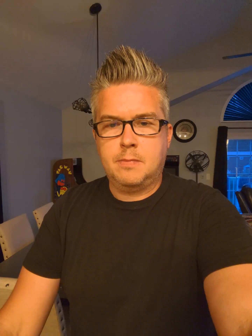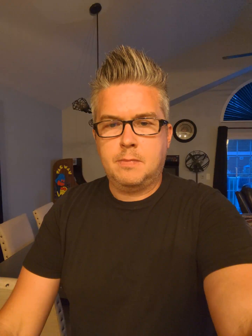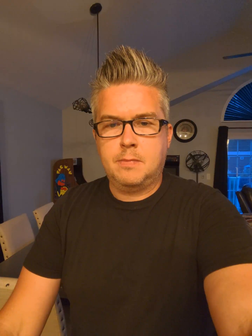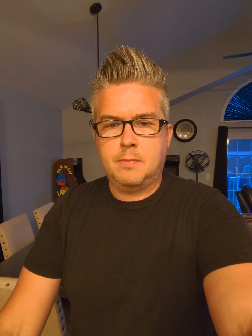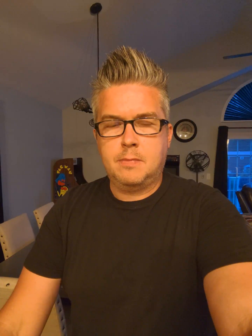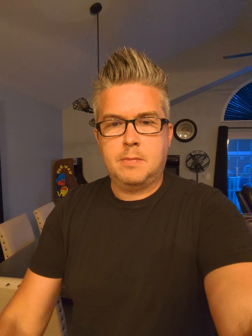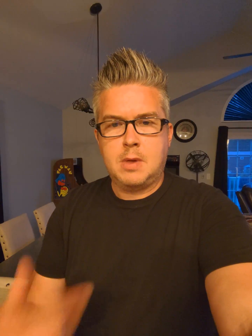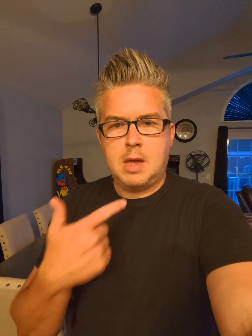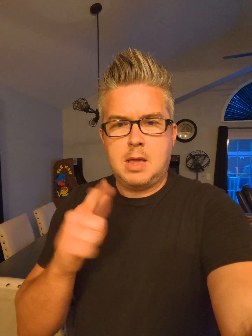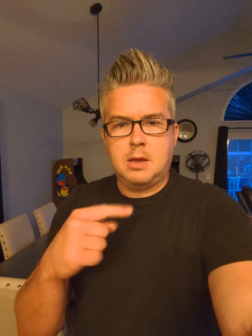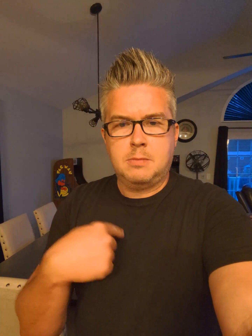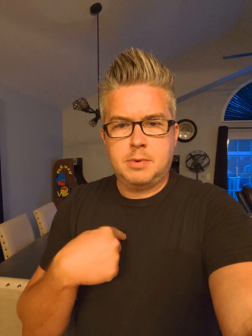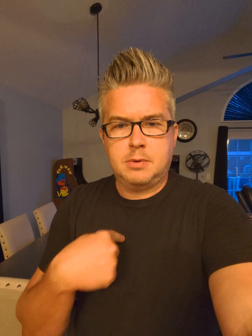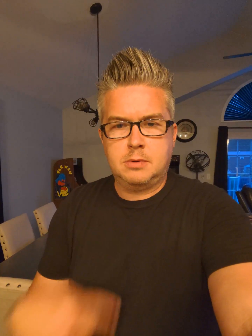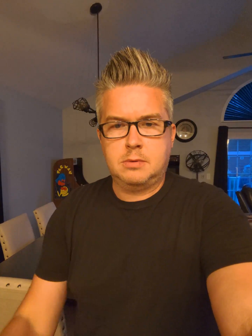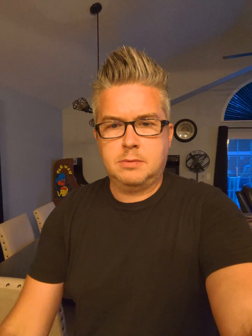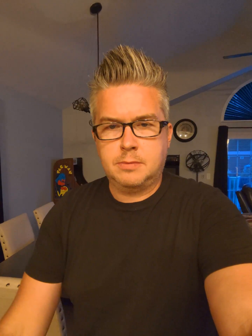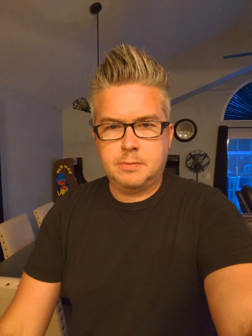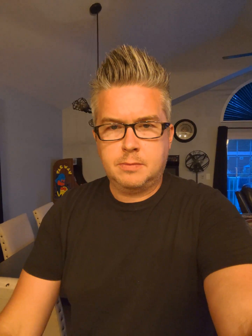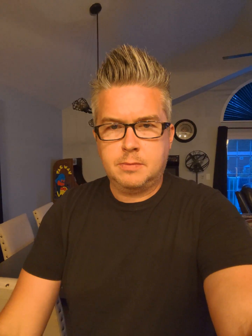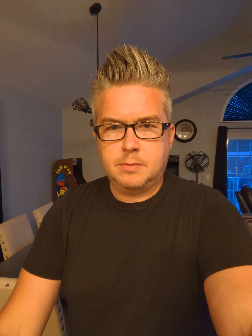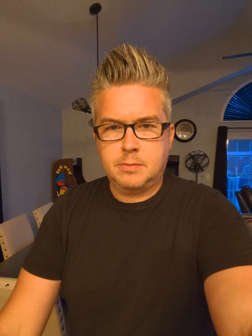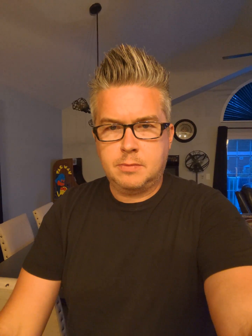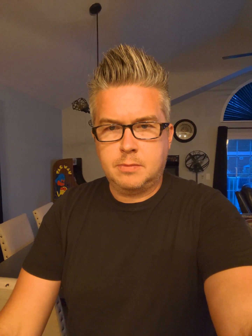let me